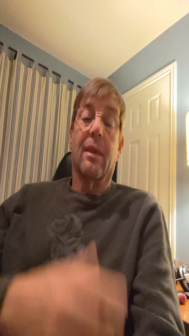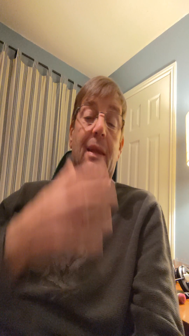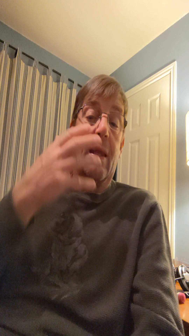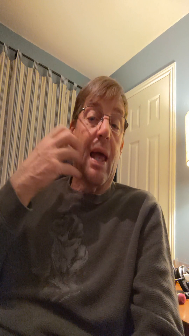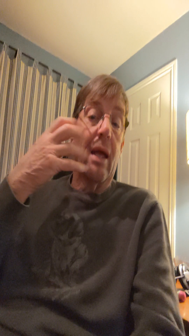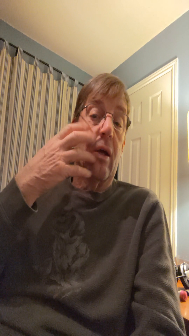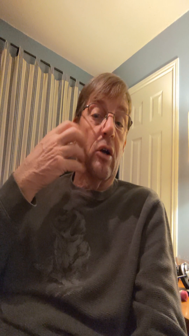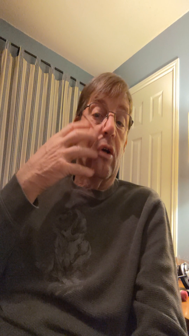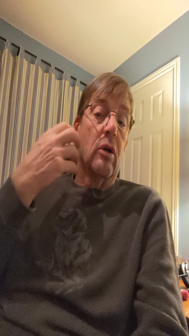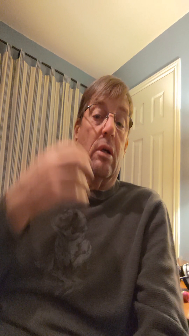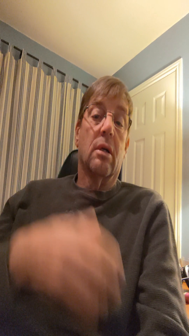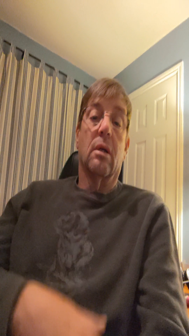tiger